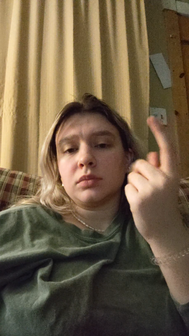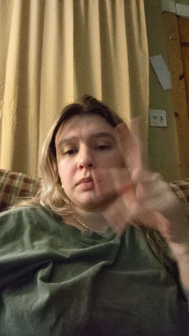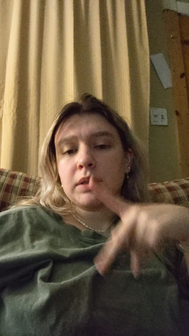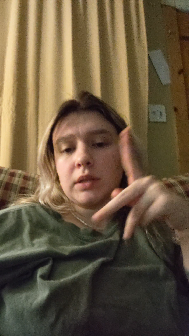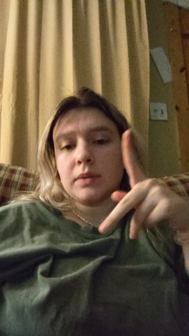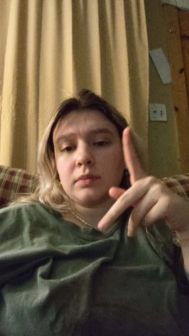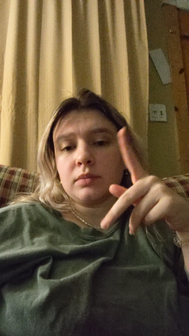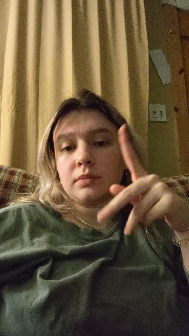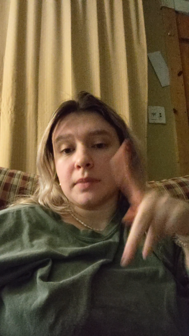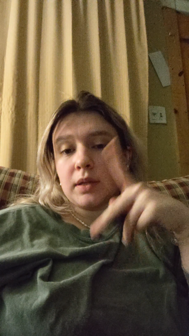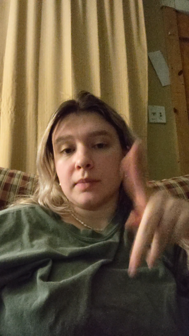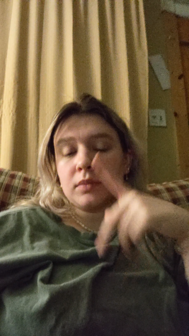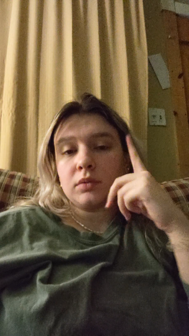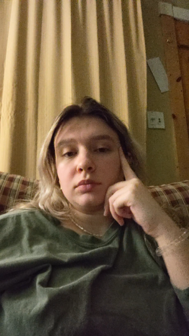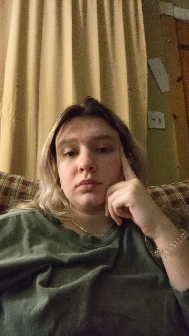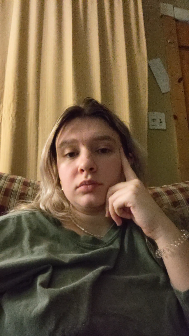people